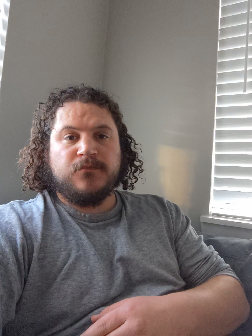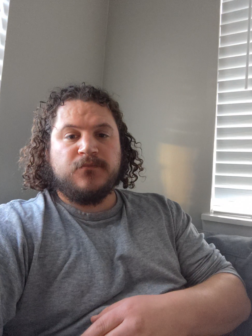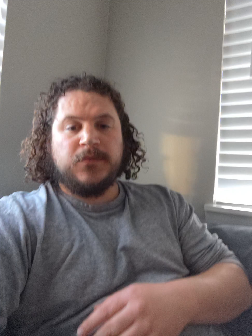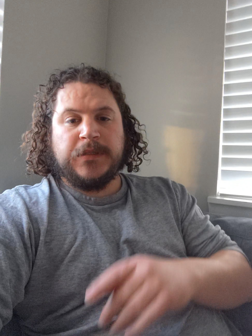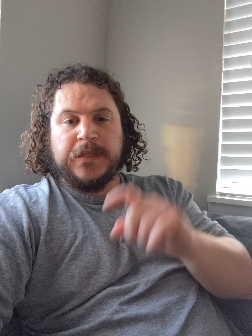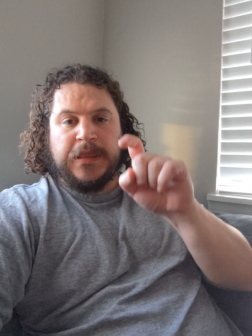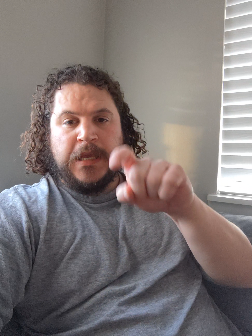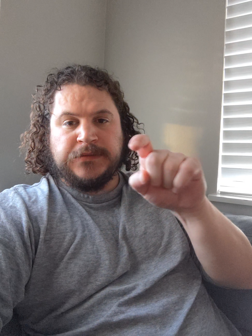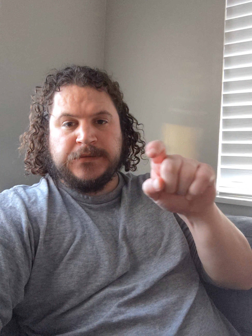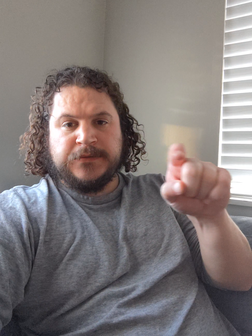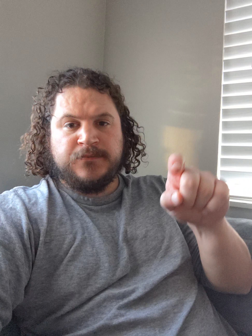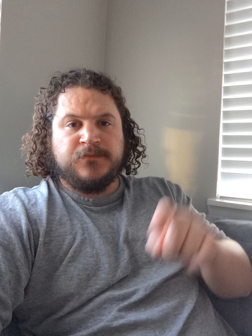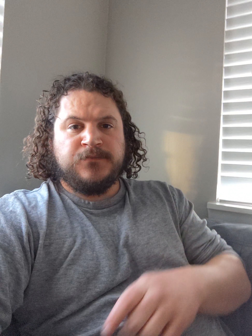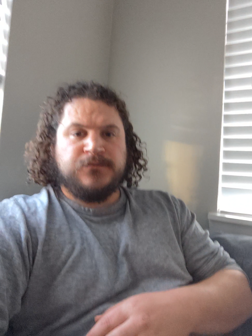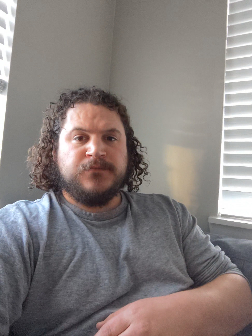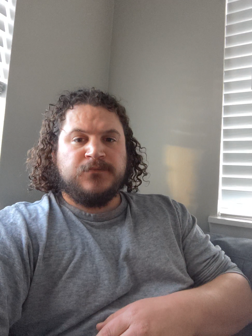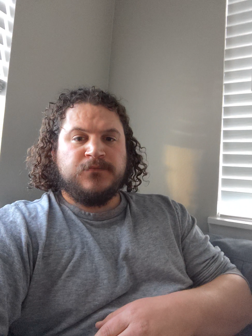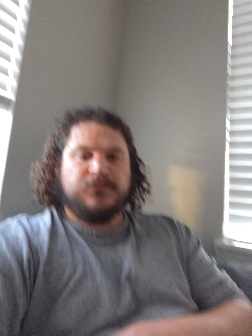closet